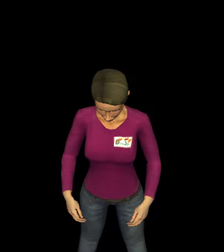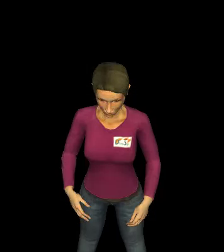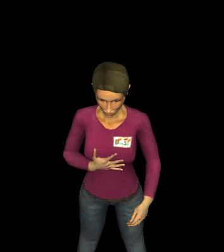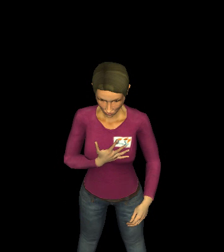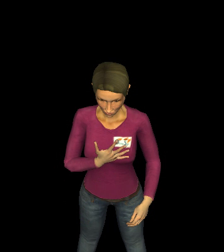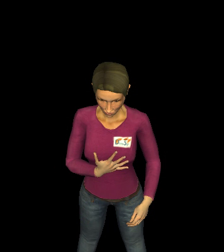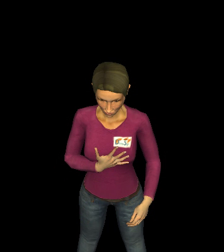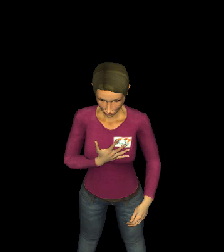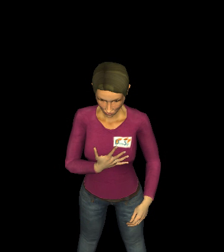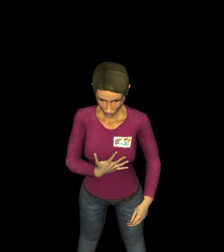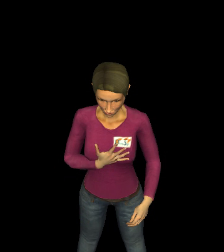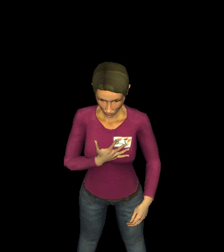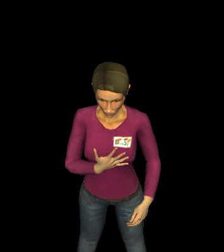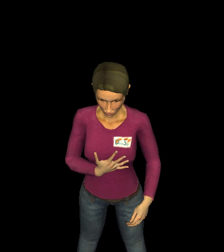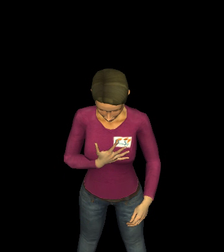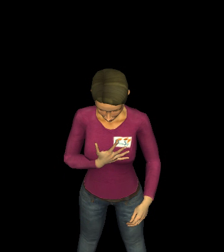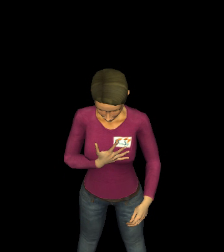يقدر